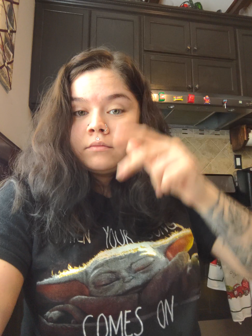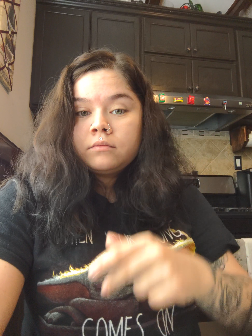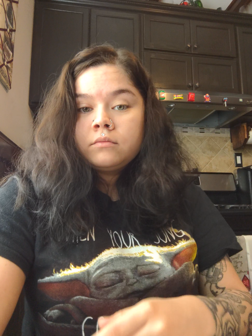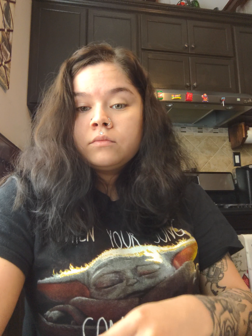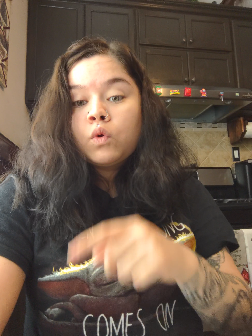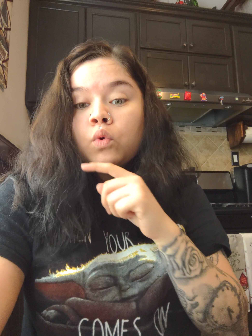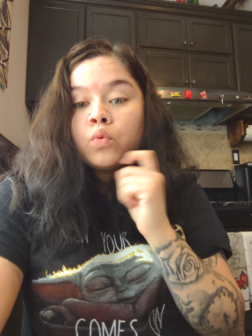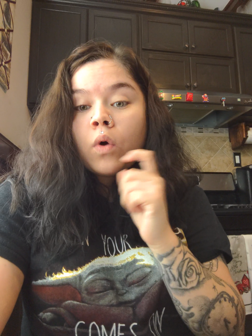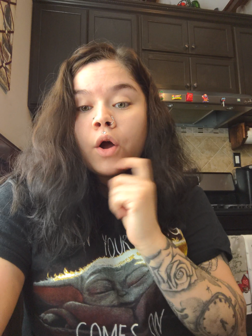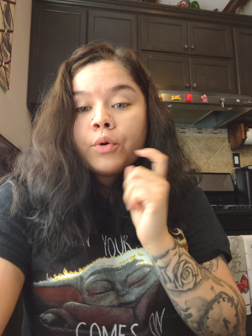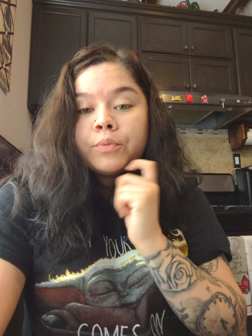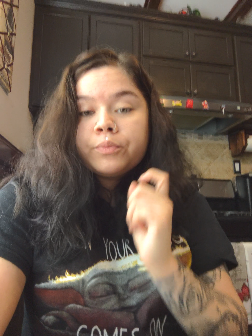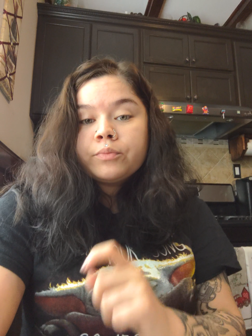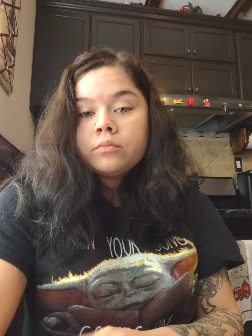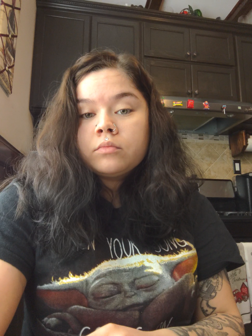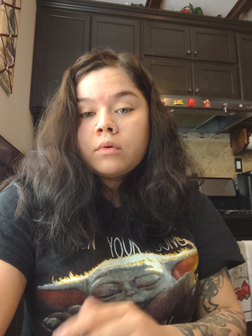dryer